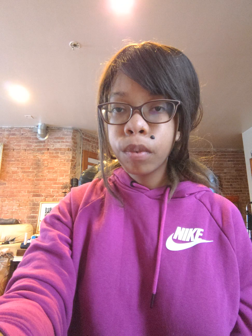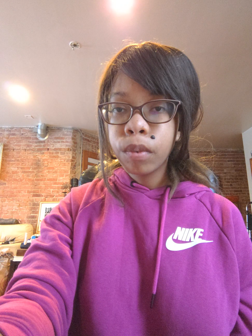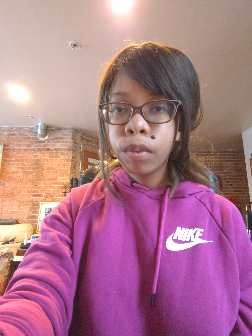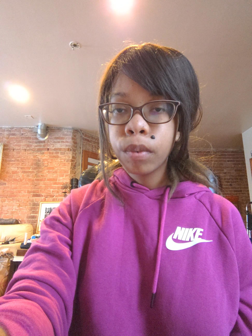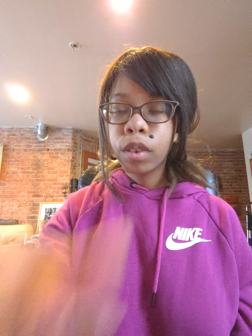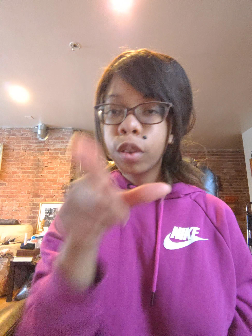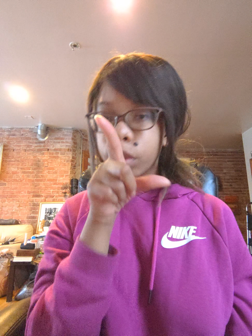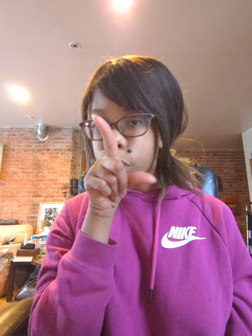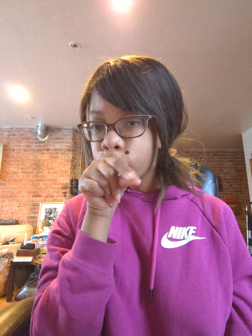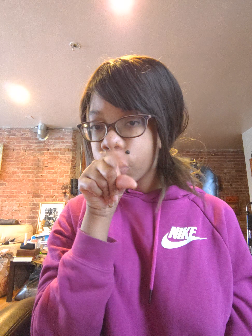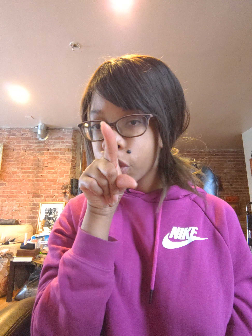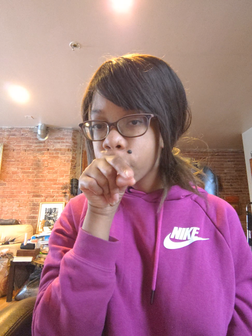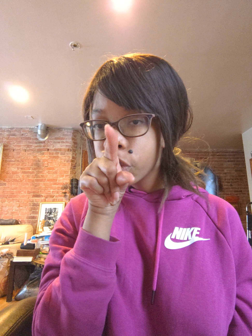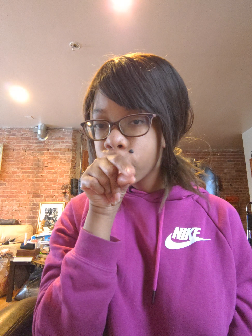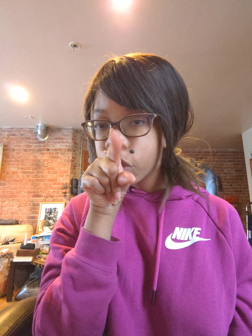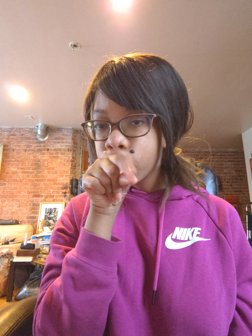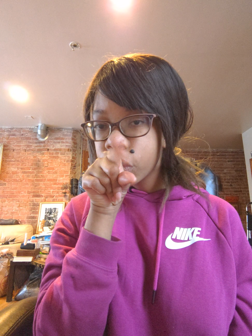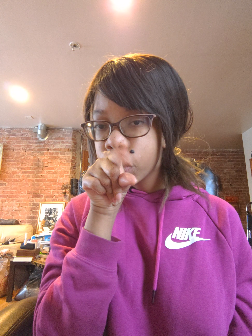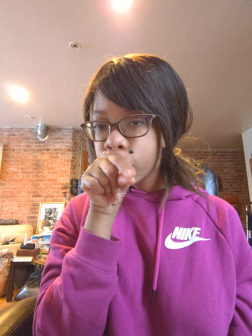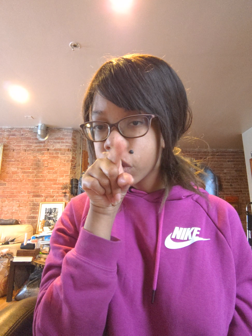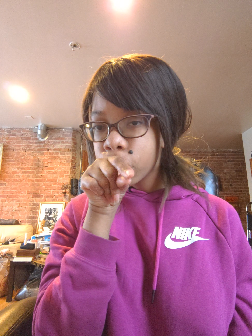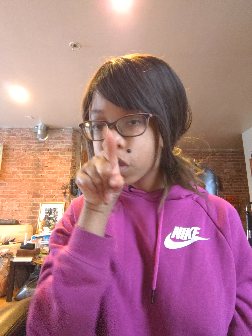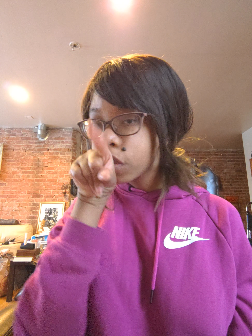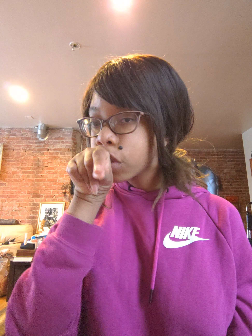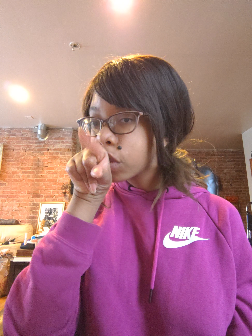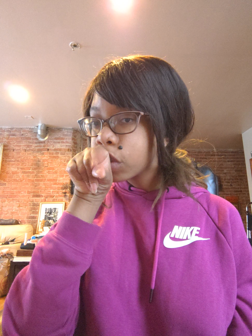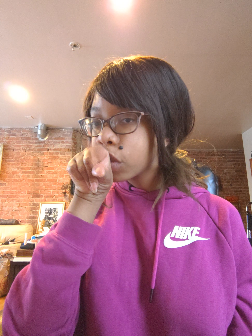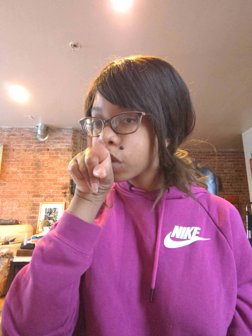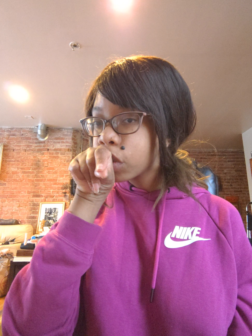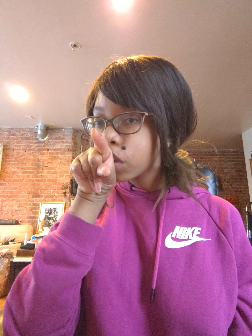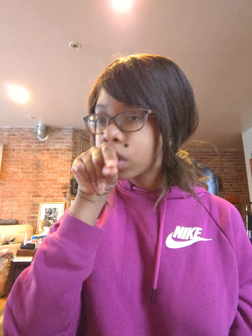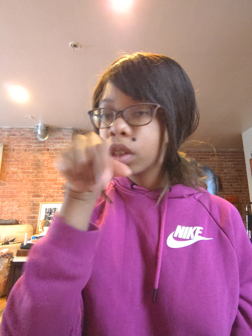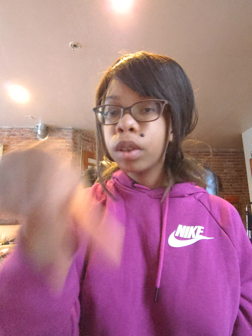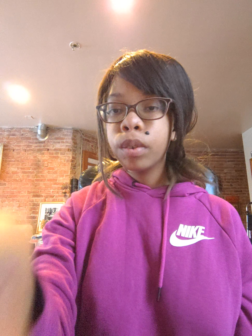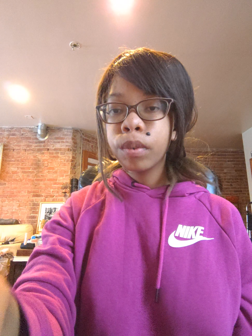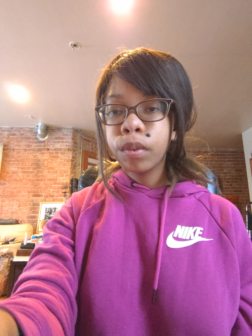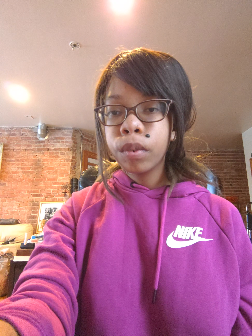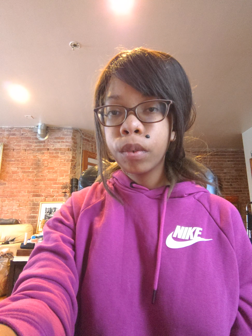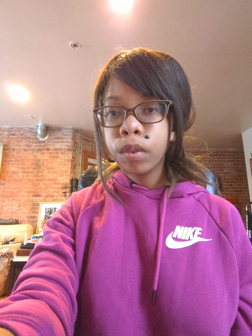bird